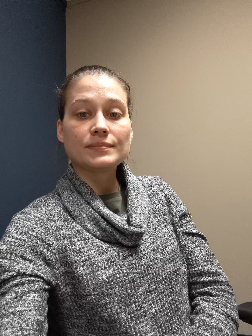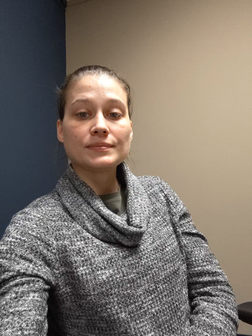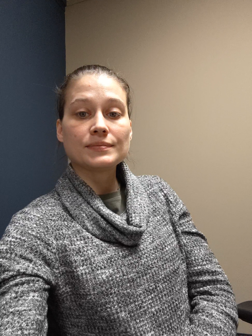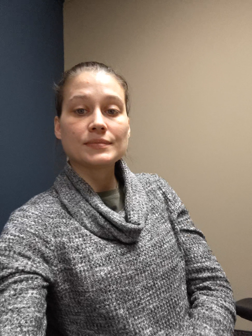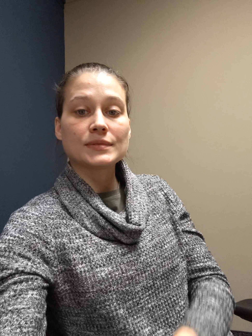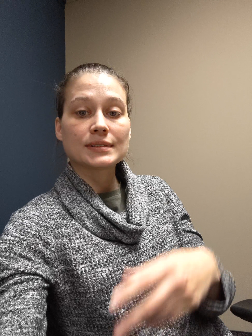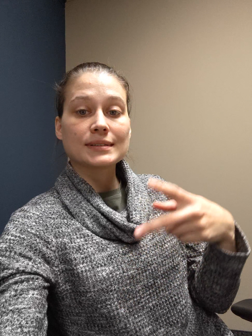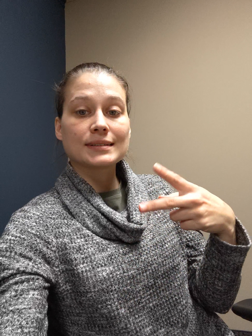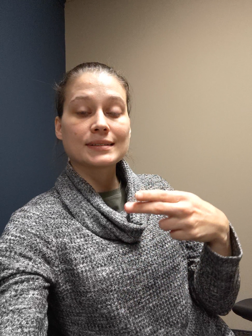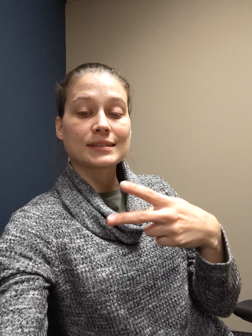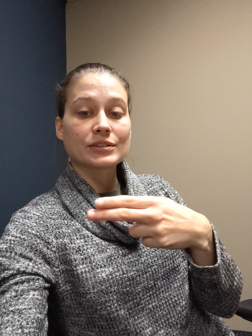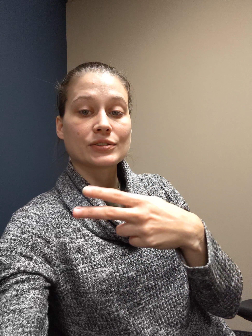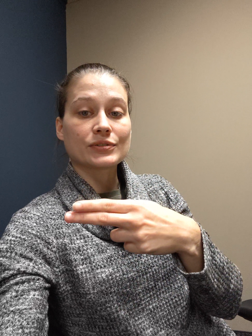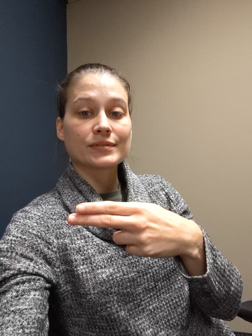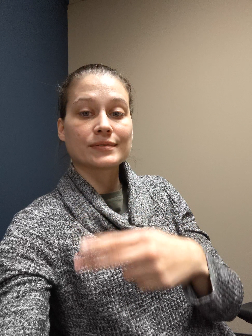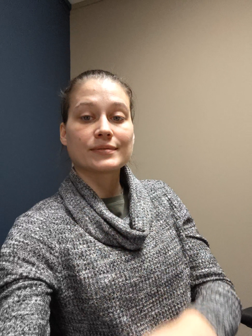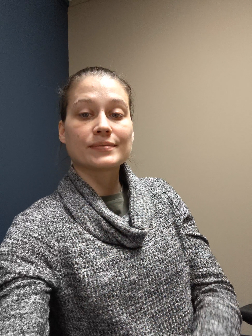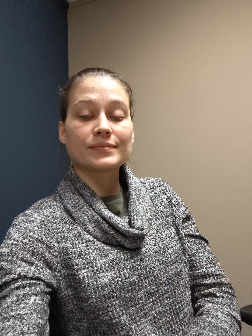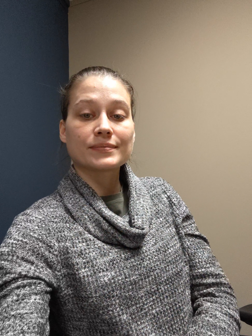scissors